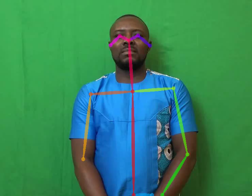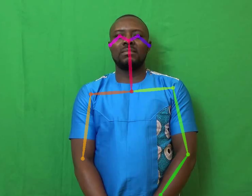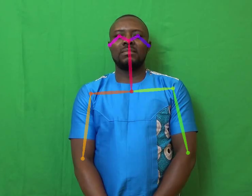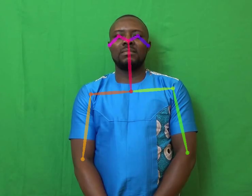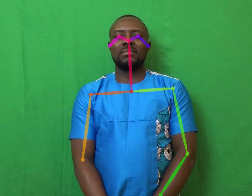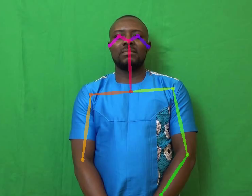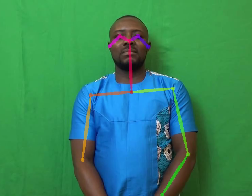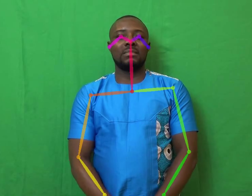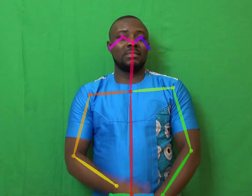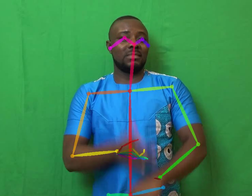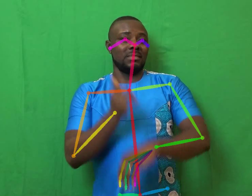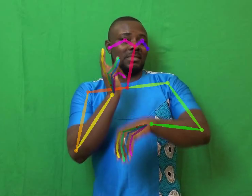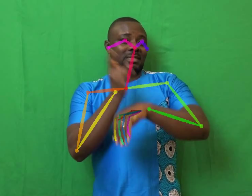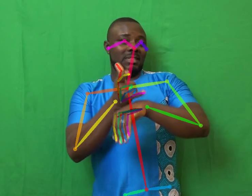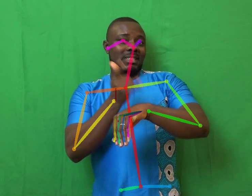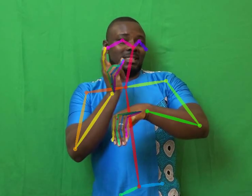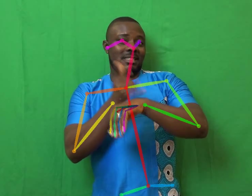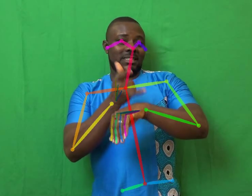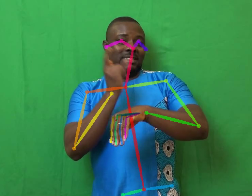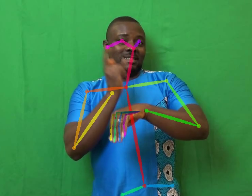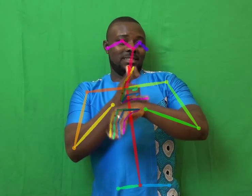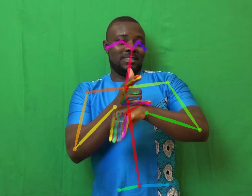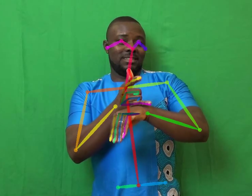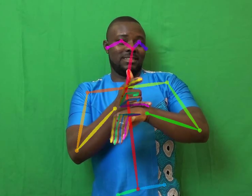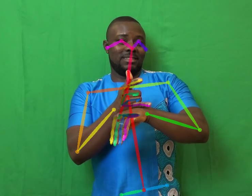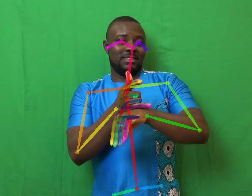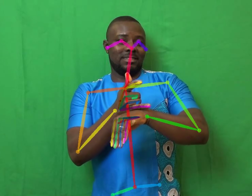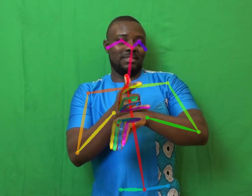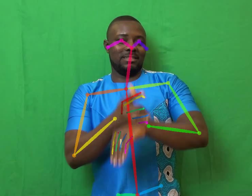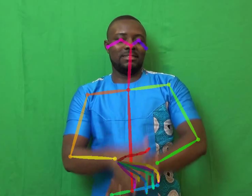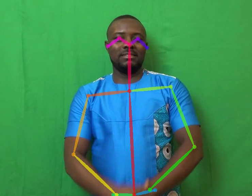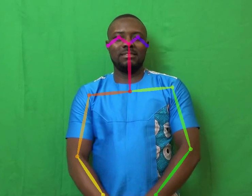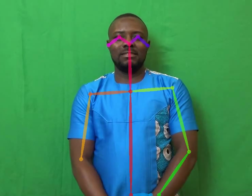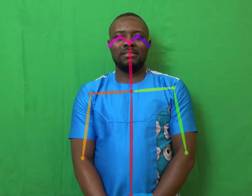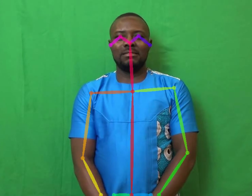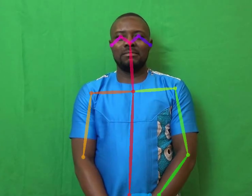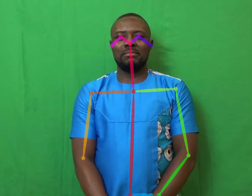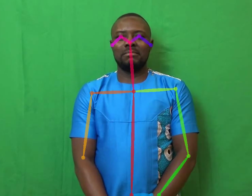alcohol